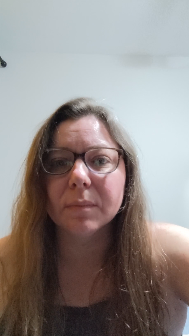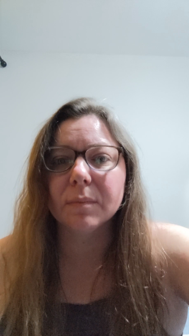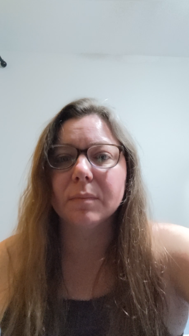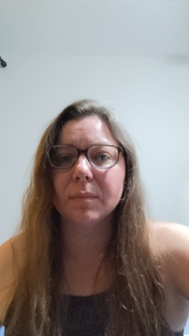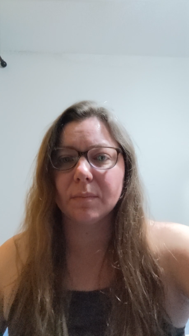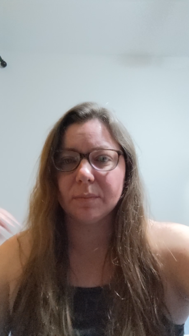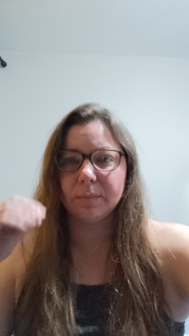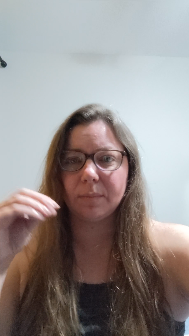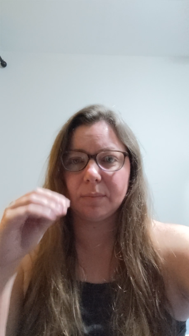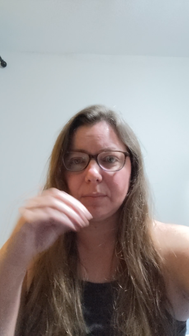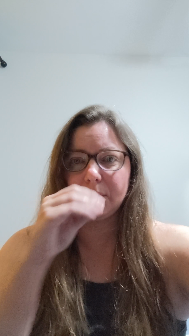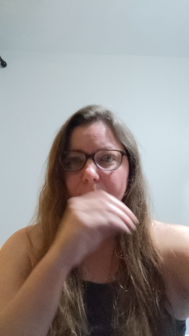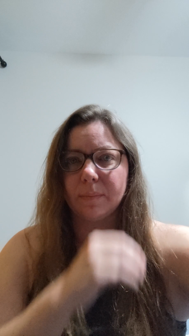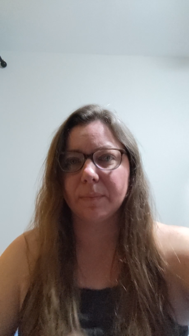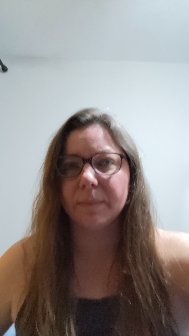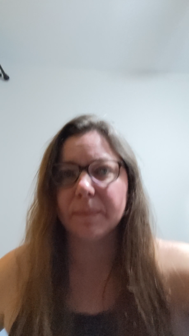dinosaur